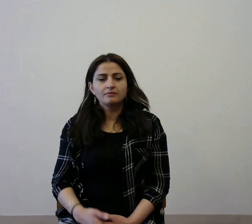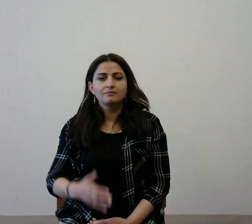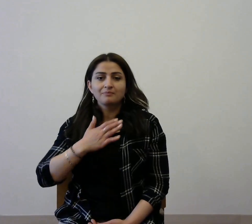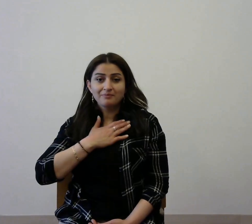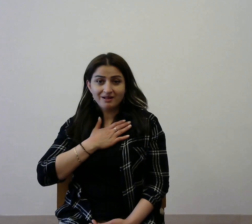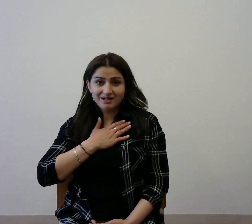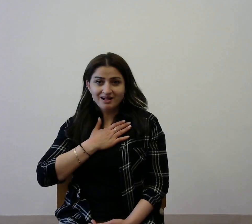biz